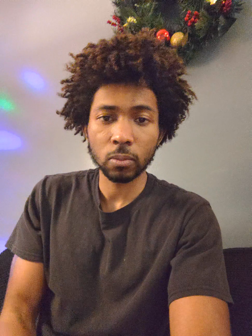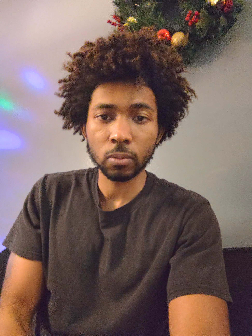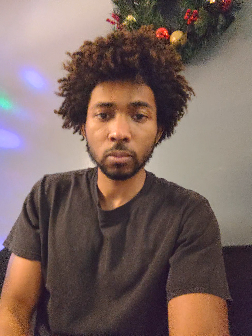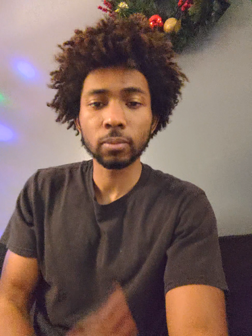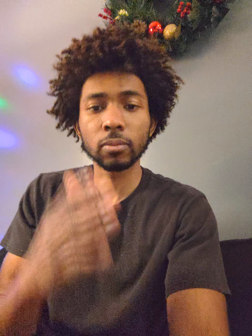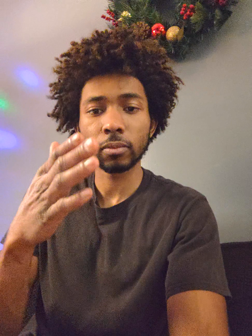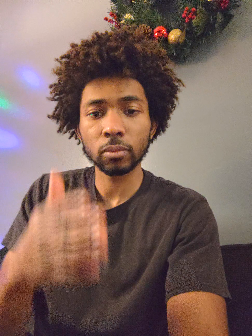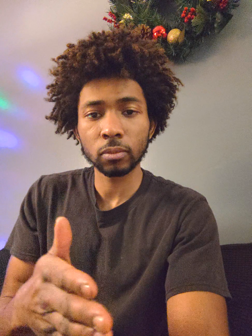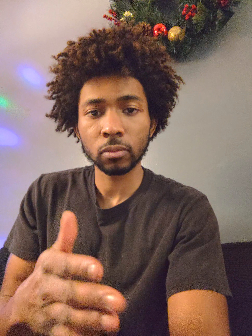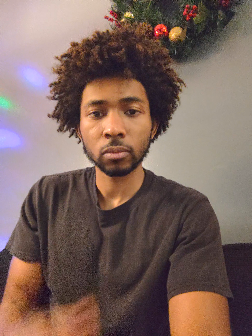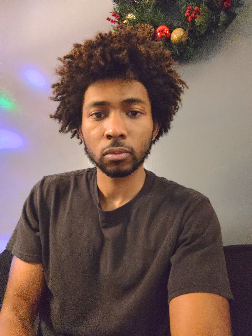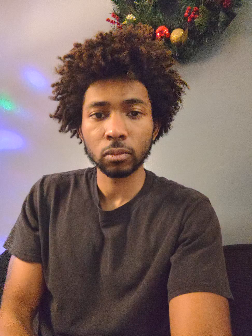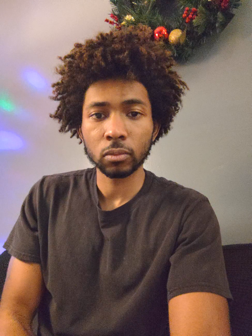person